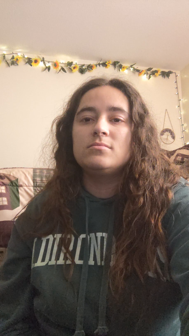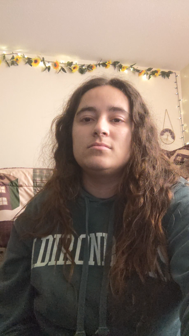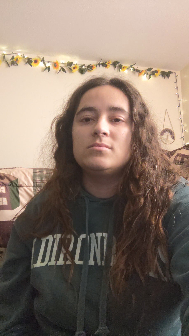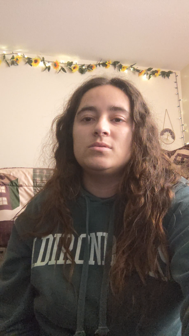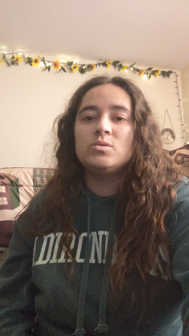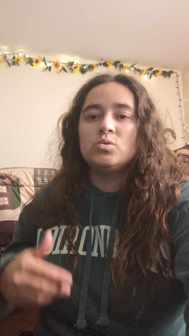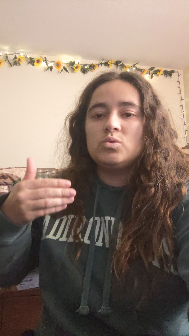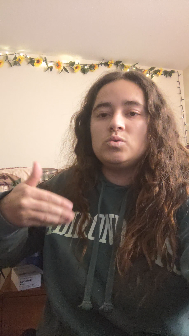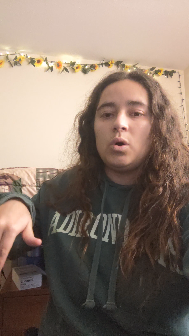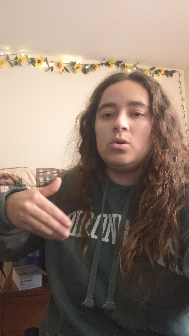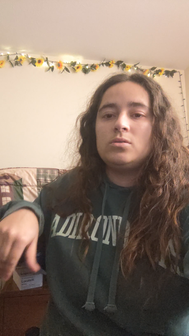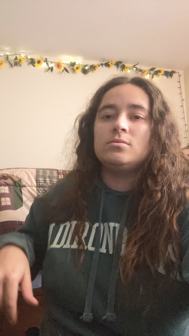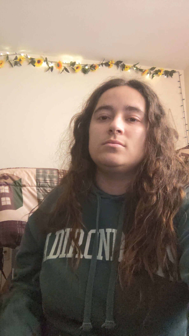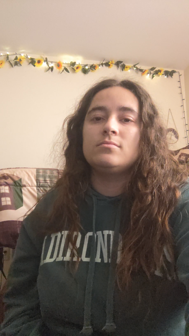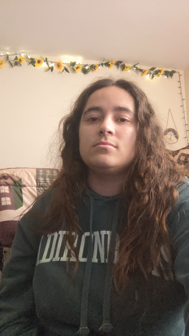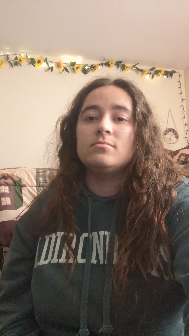shorts